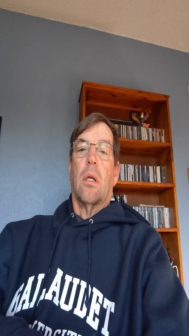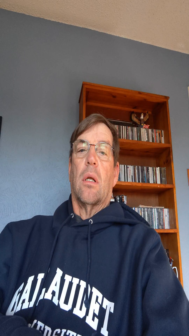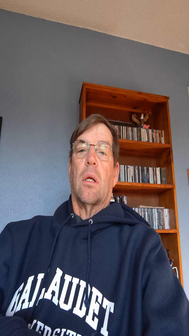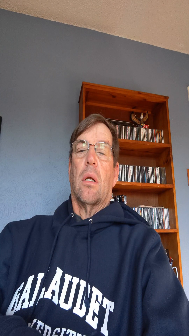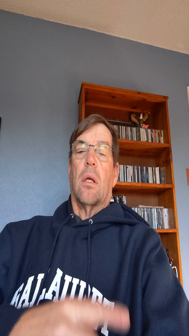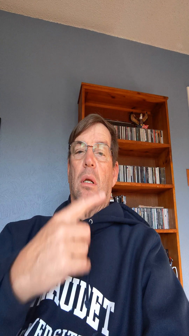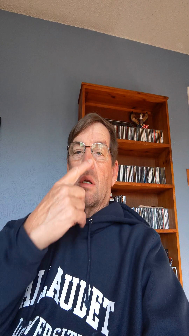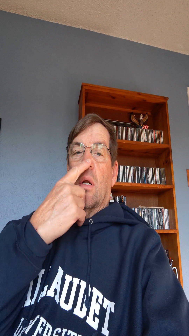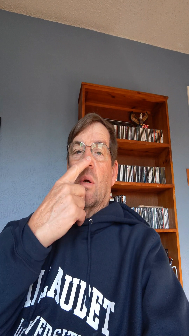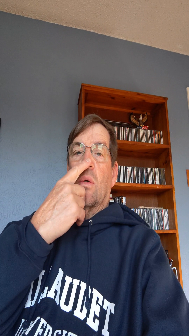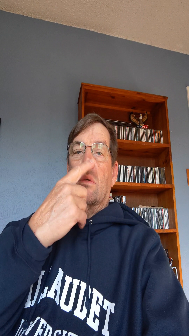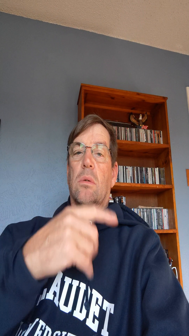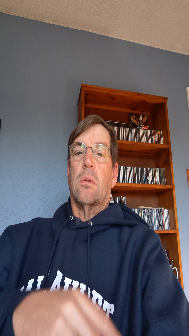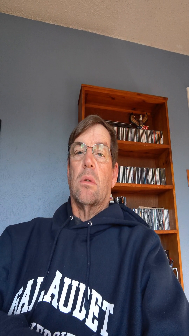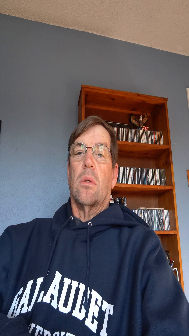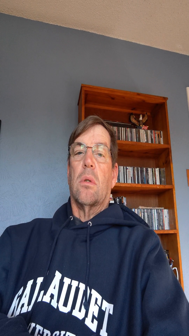nose